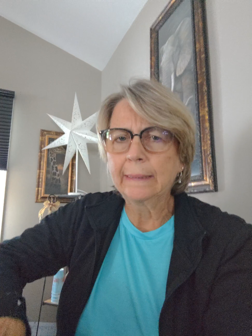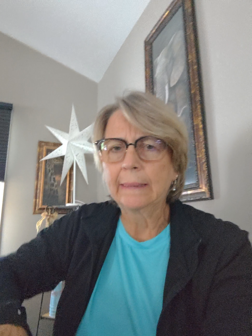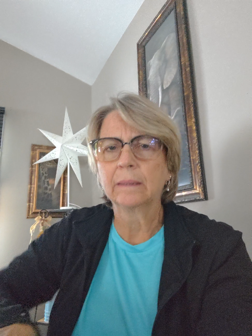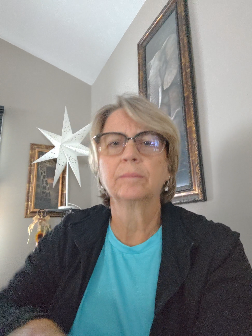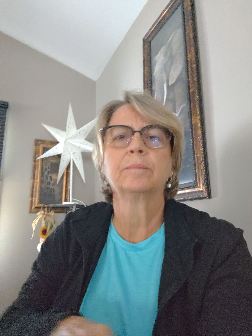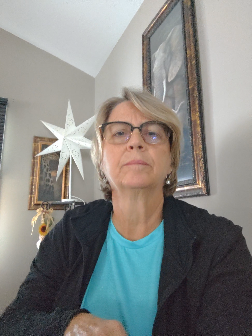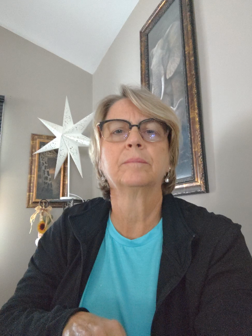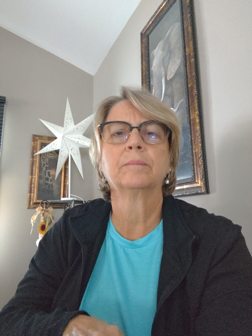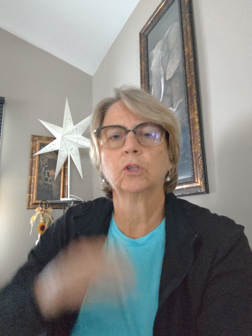quiet